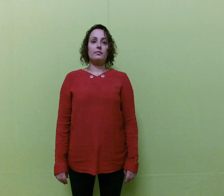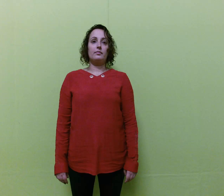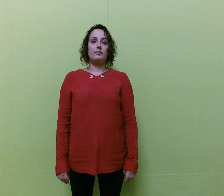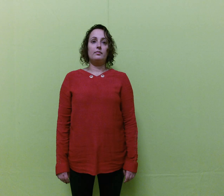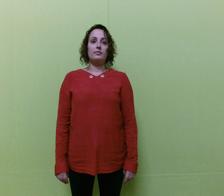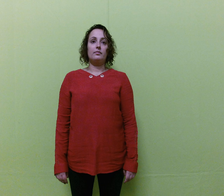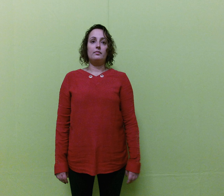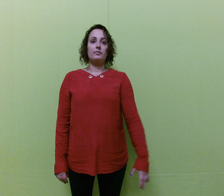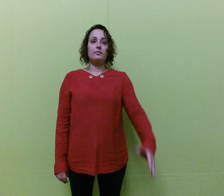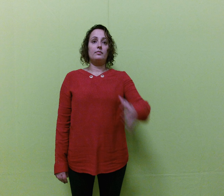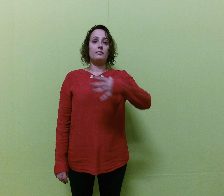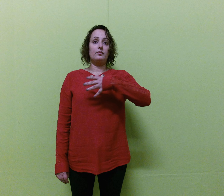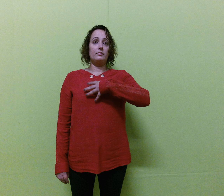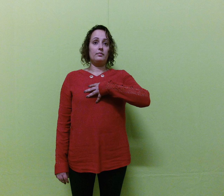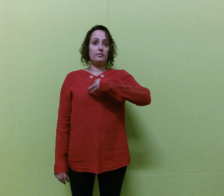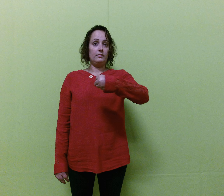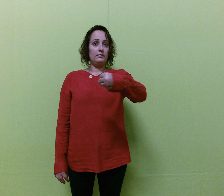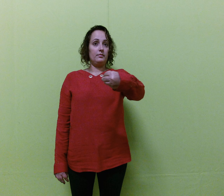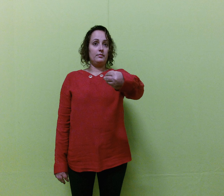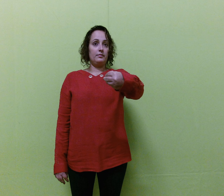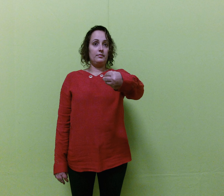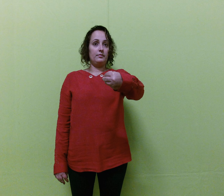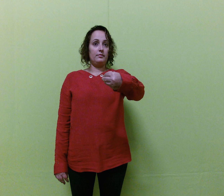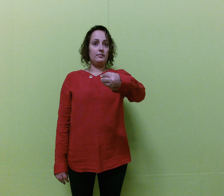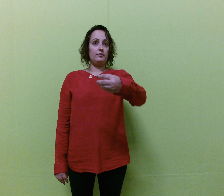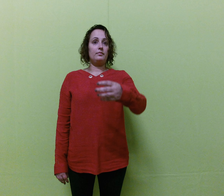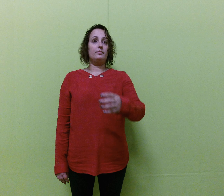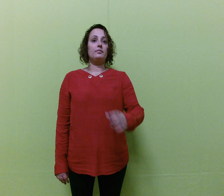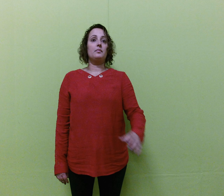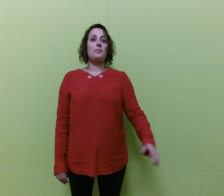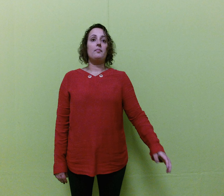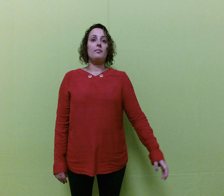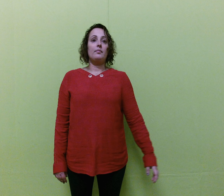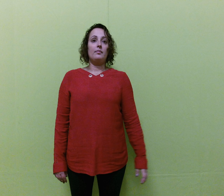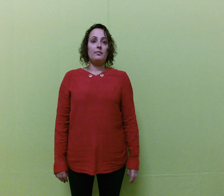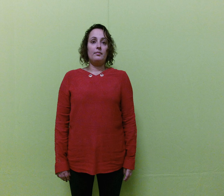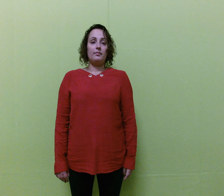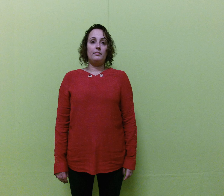filho